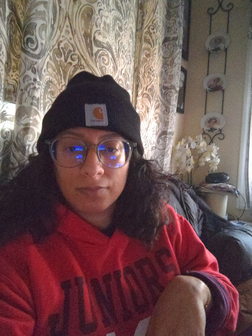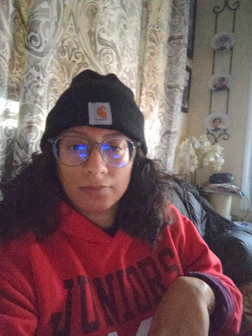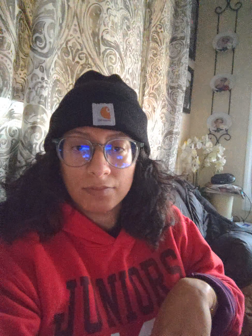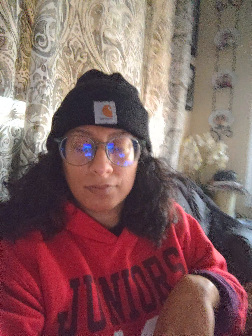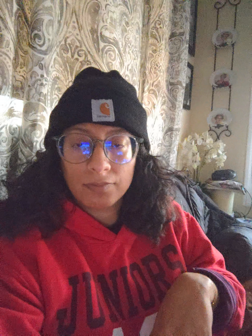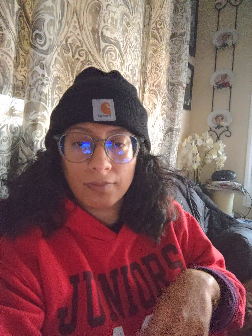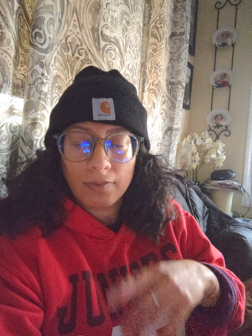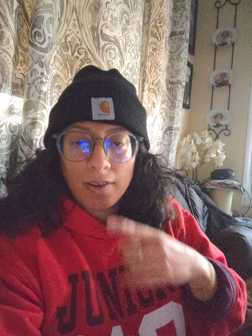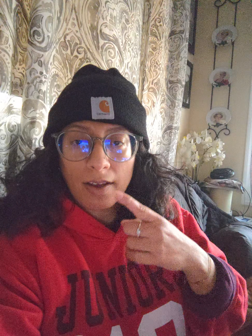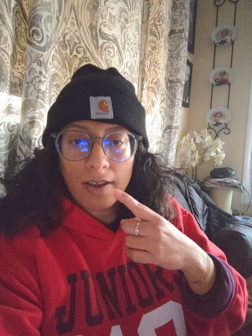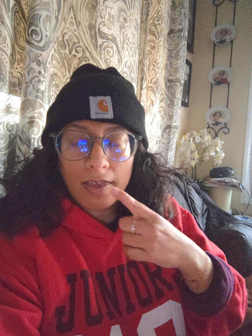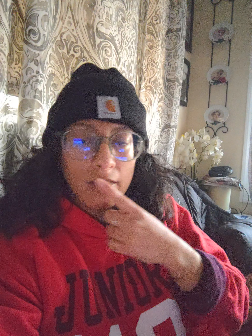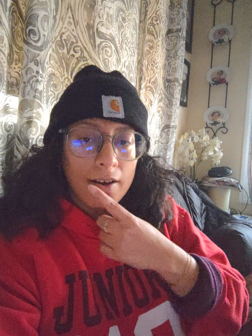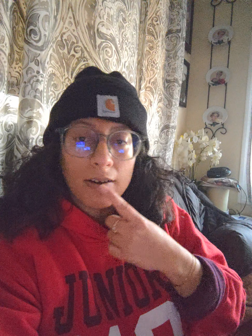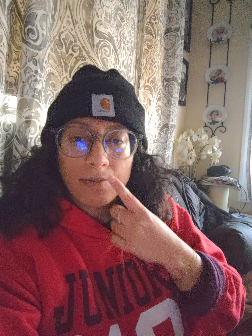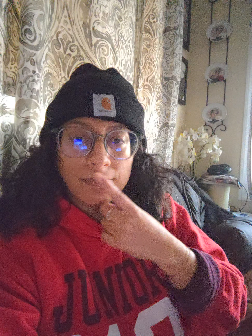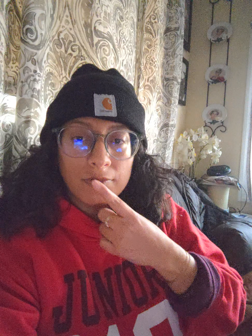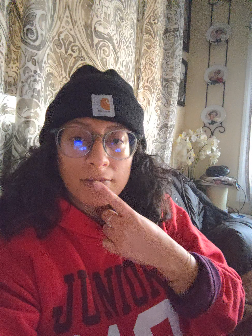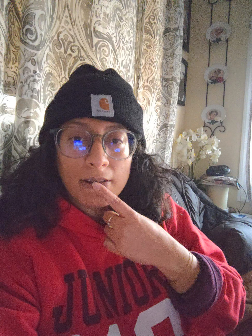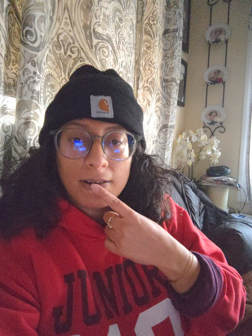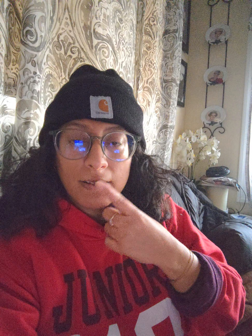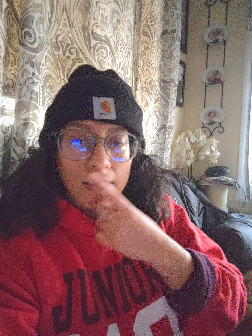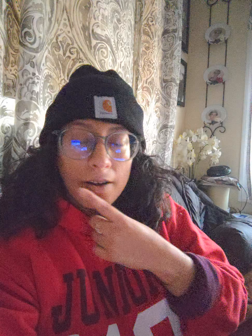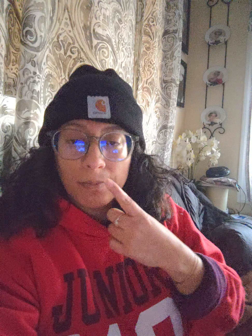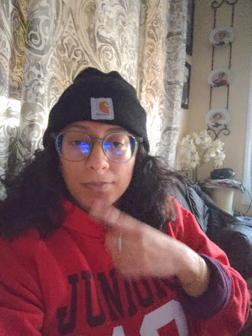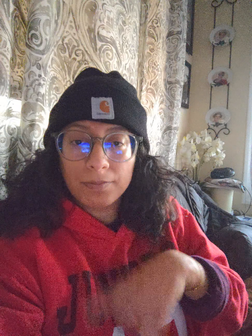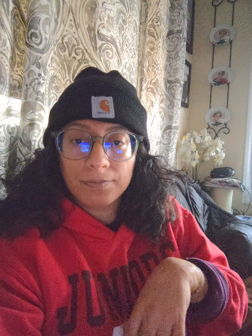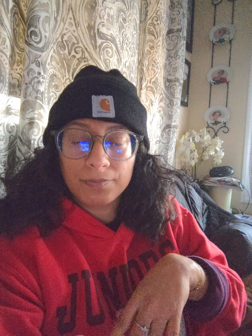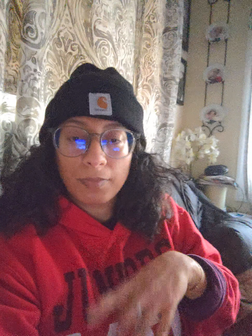lips